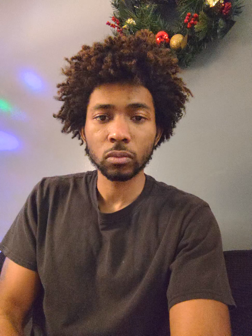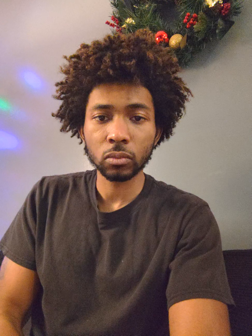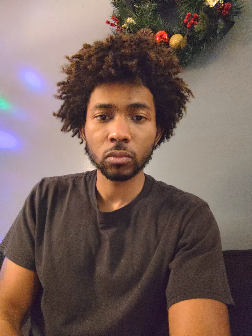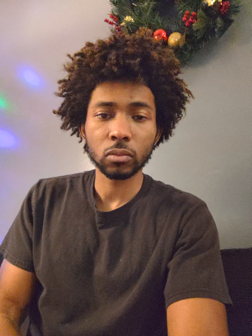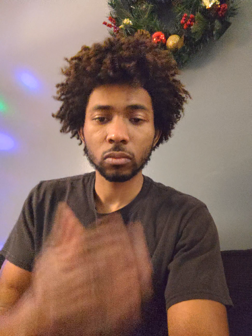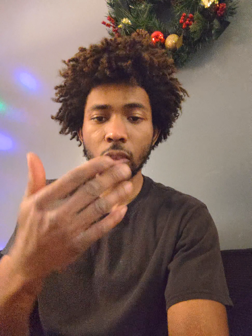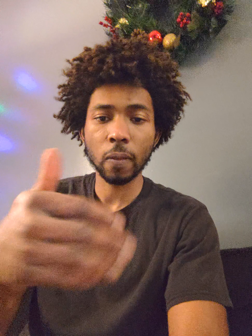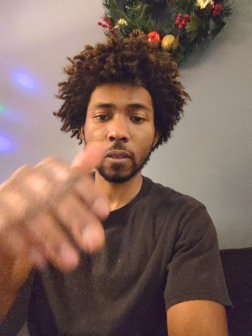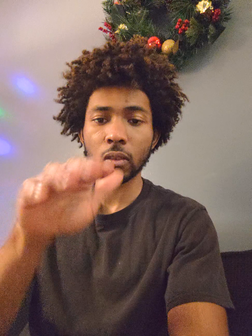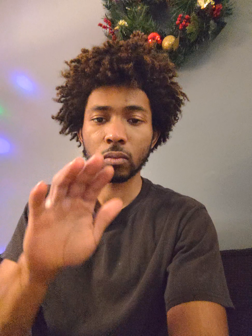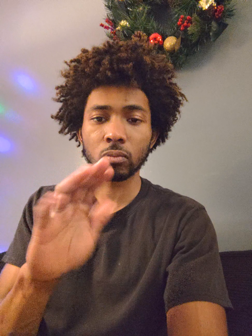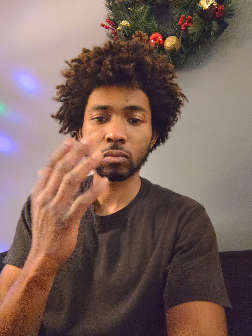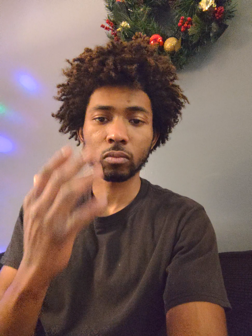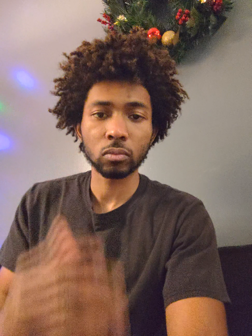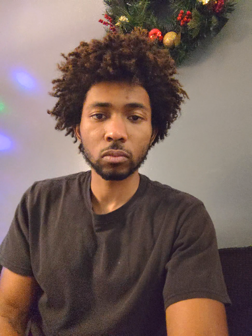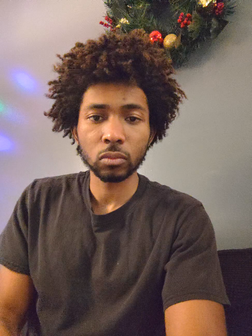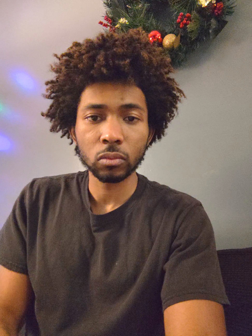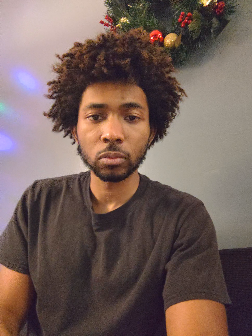mitten